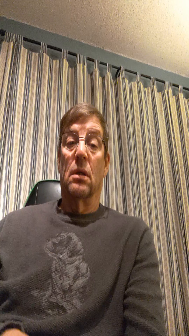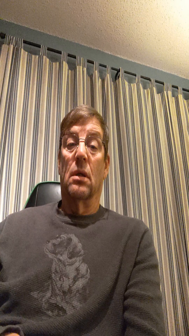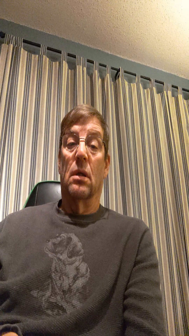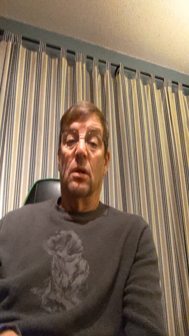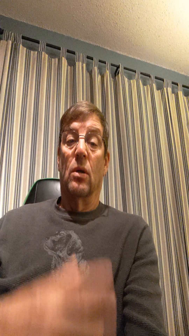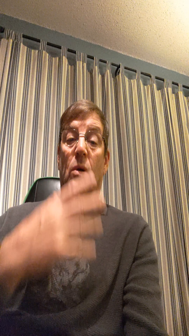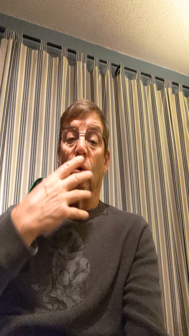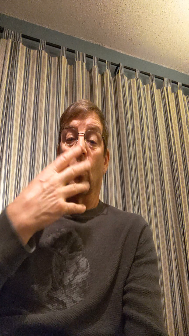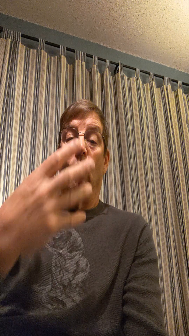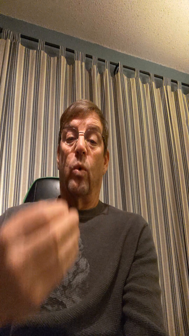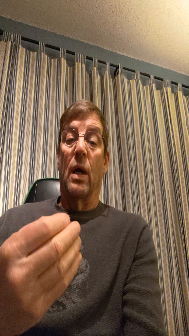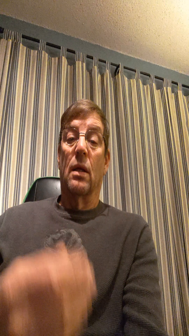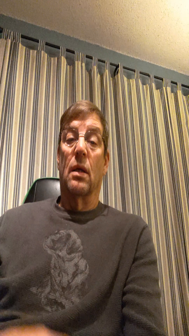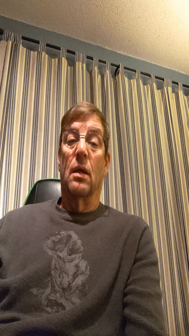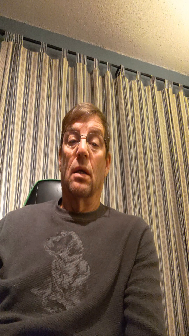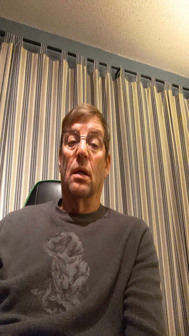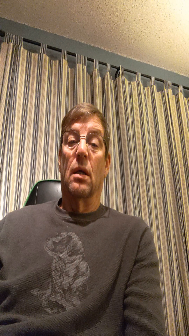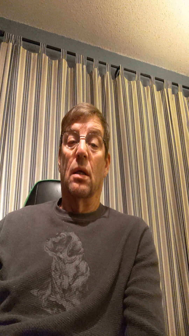wet